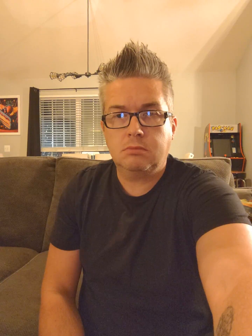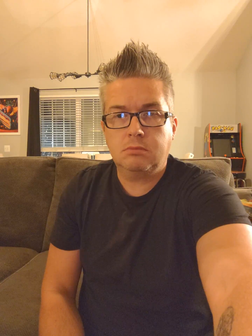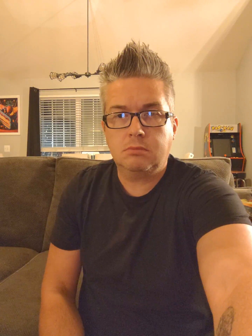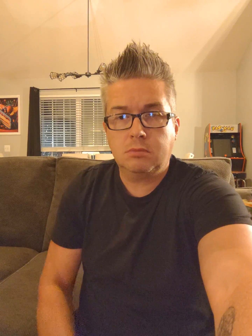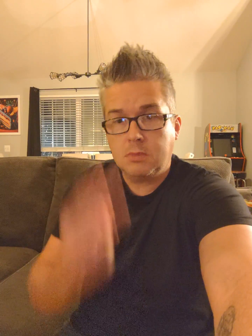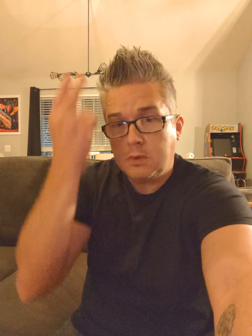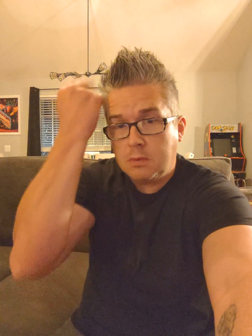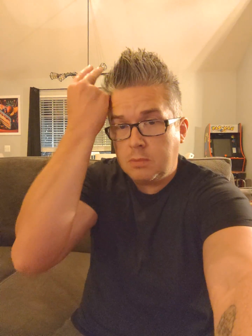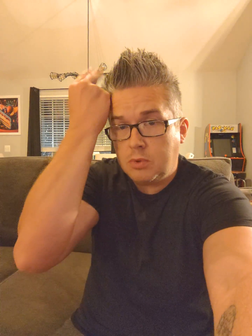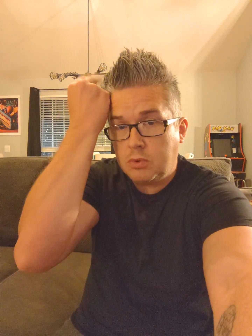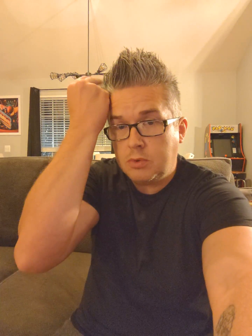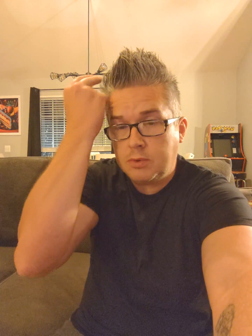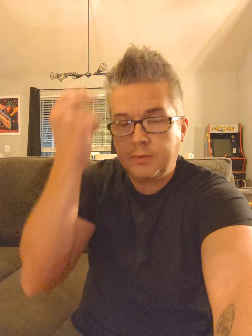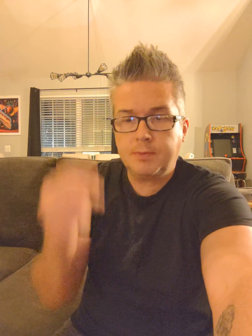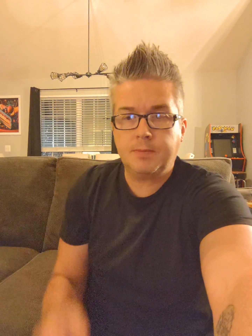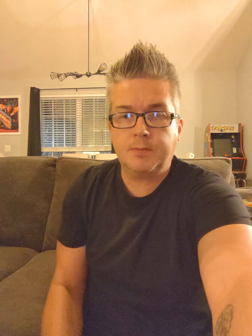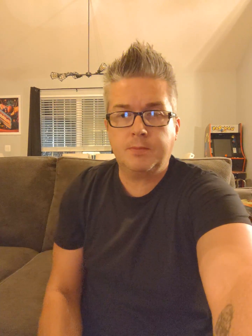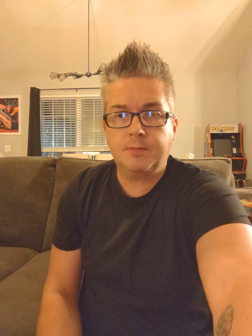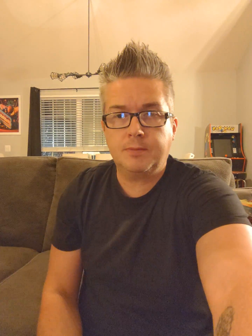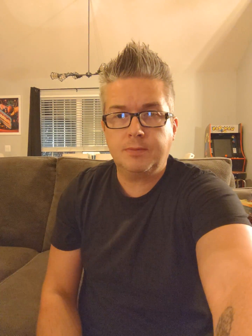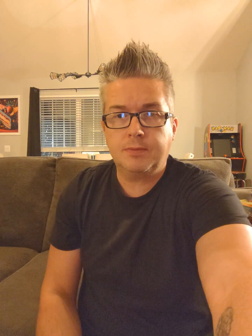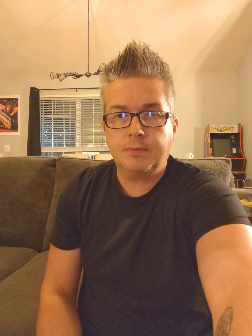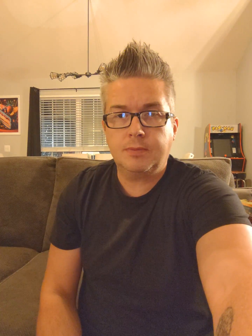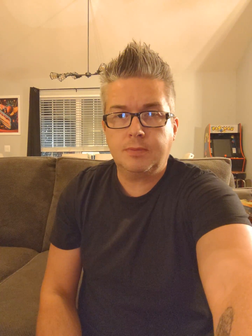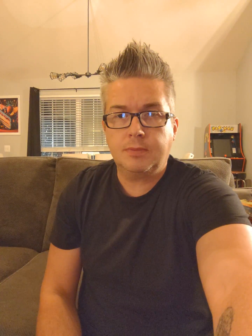bunny